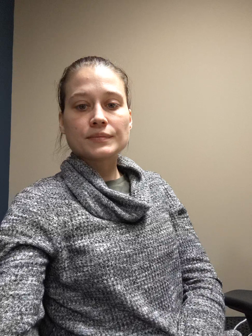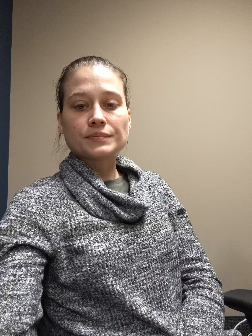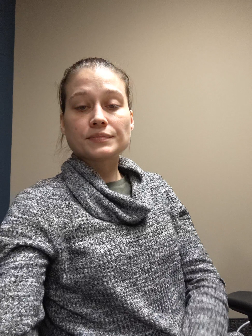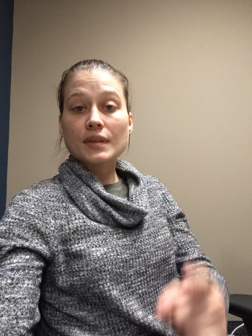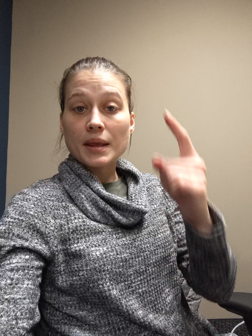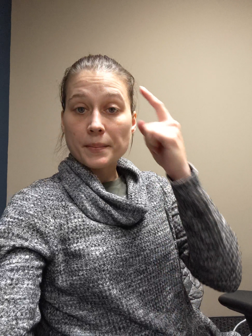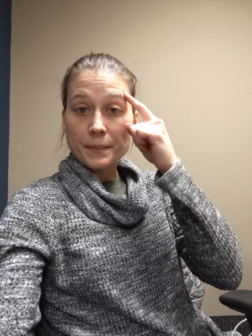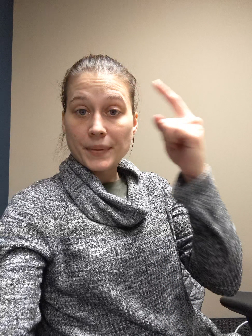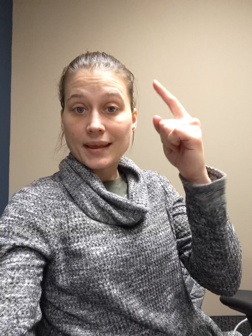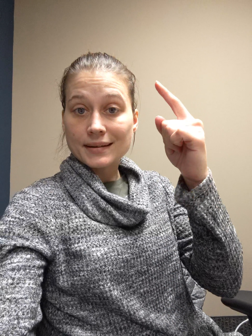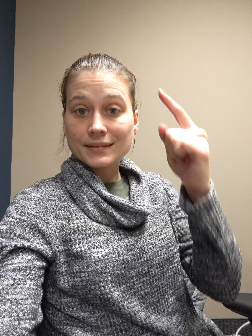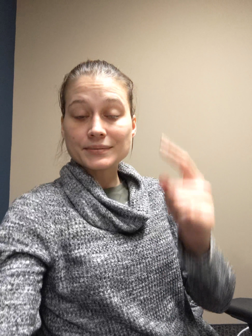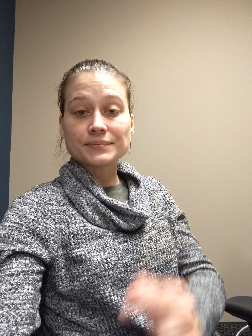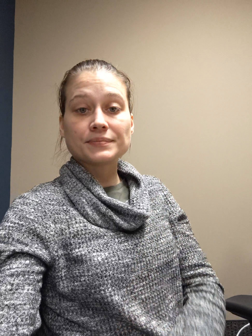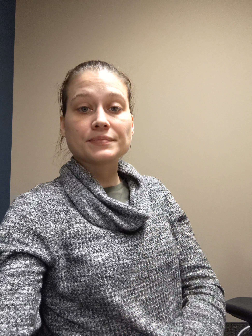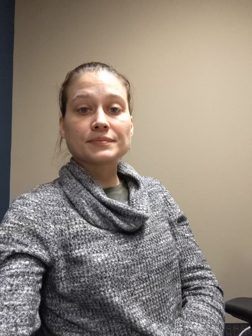penny